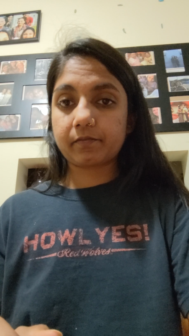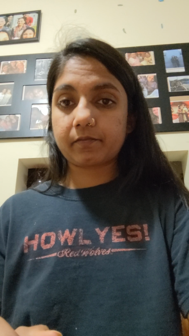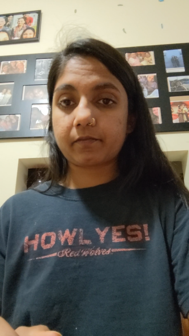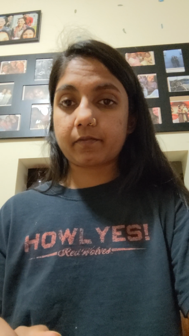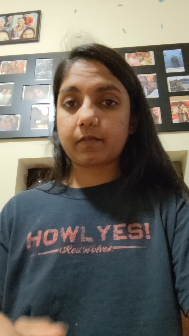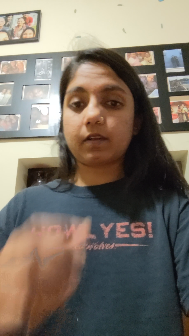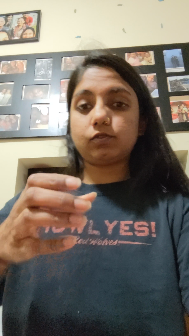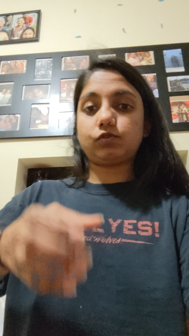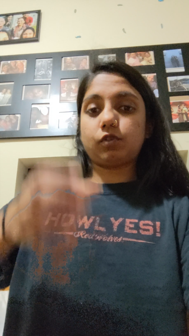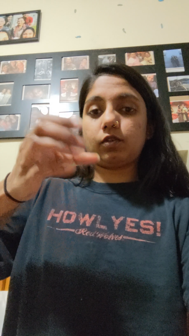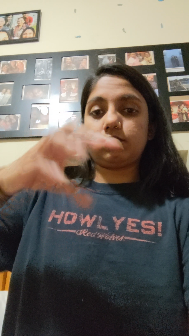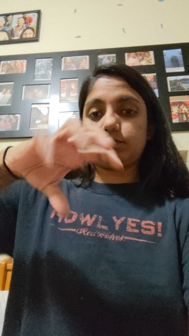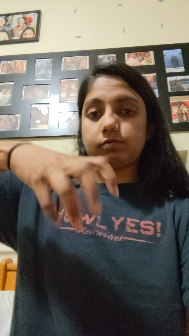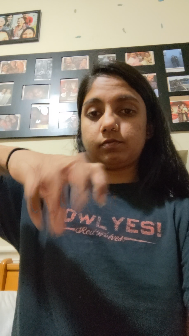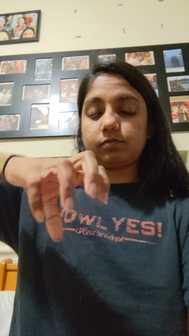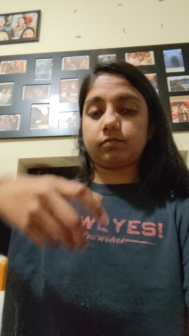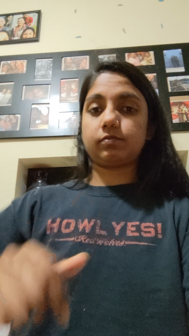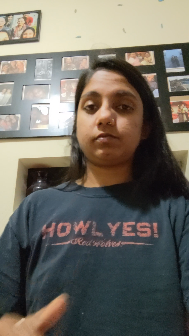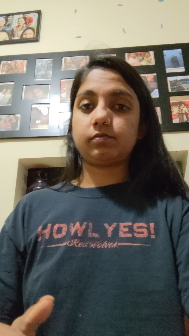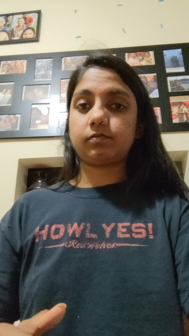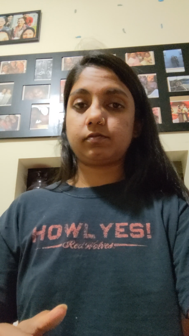jar